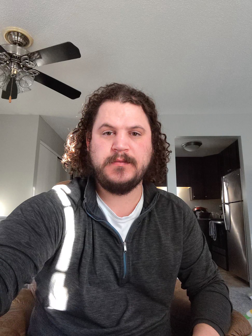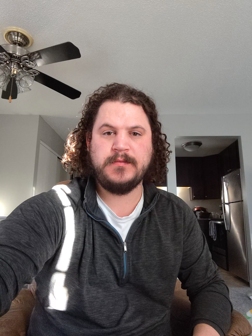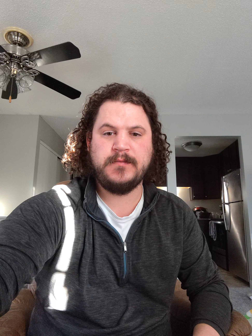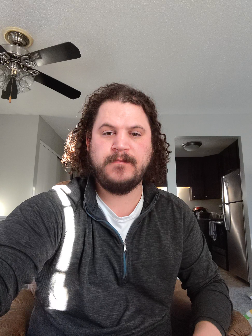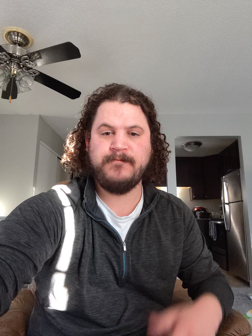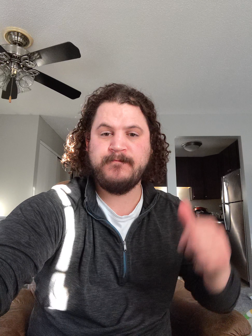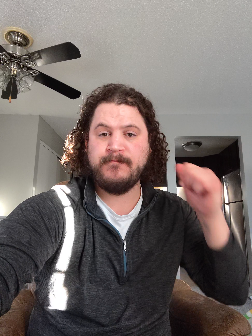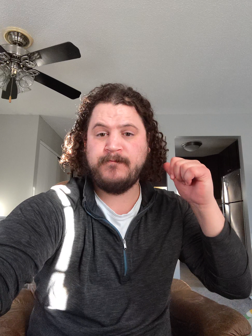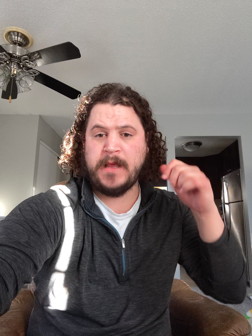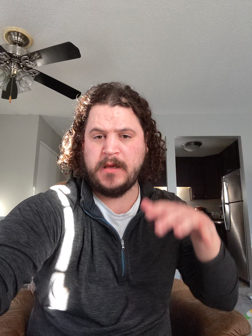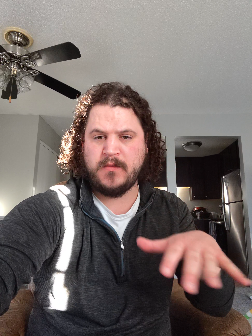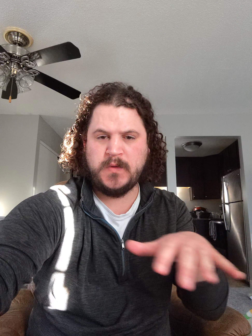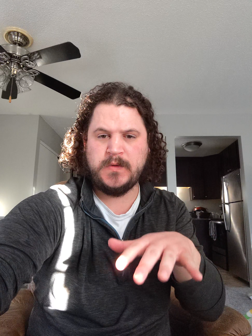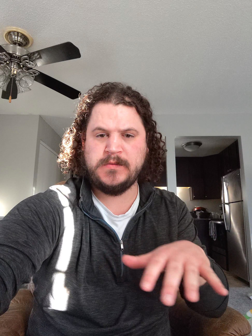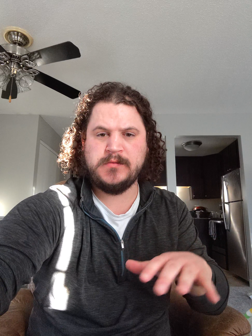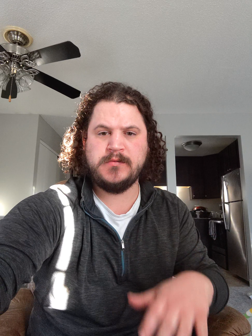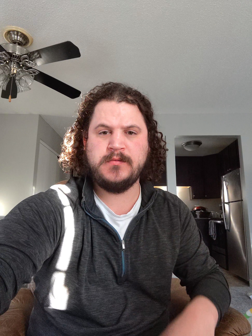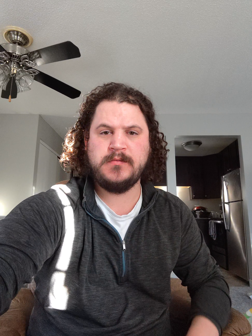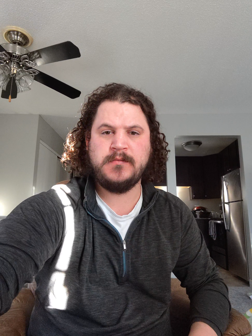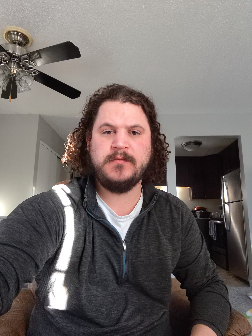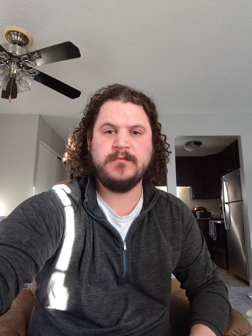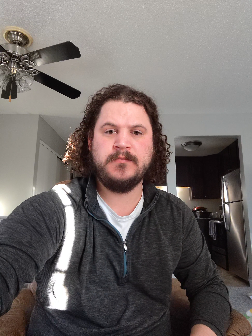backyard